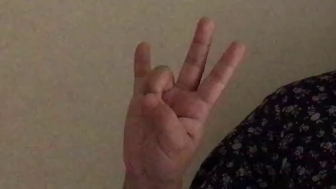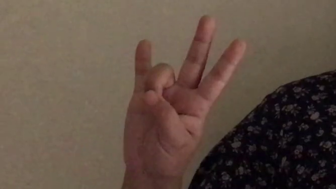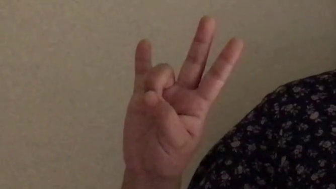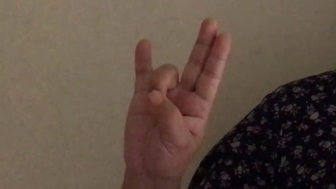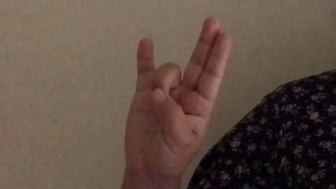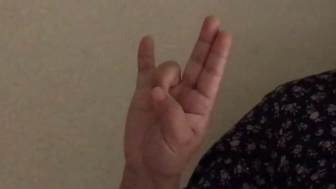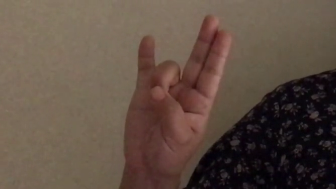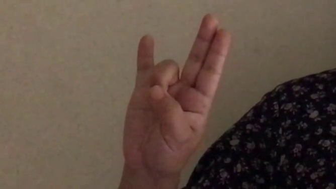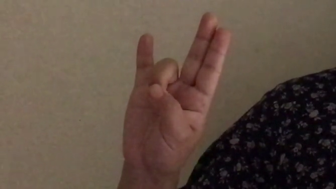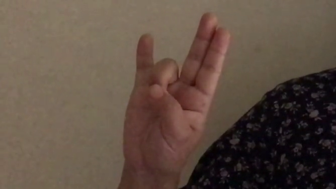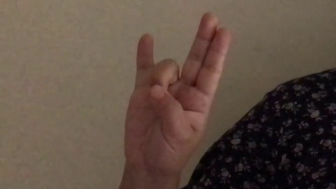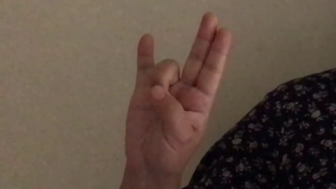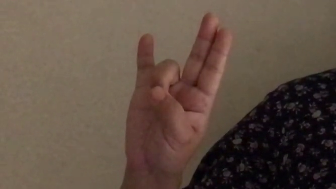श